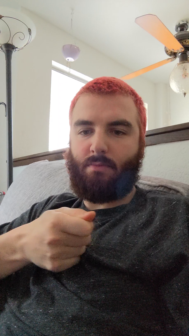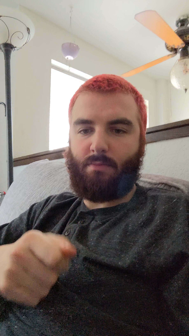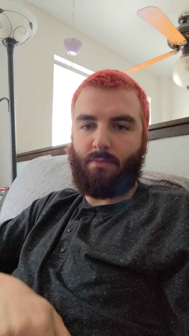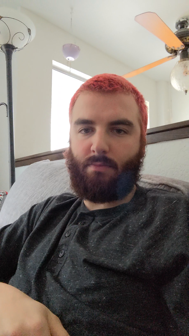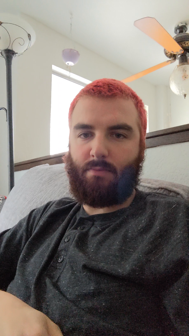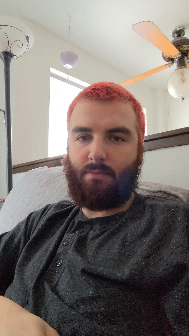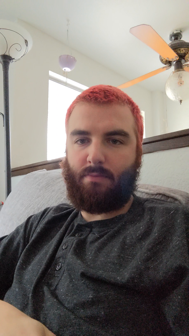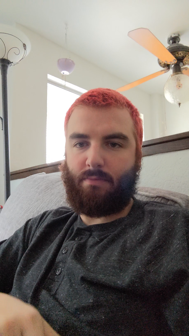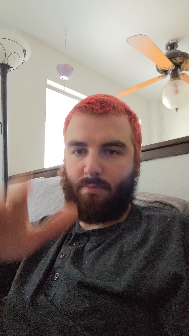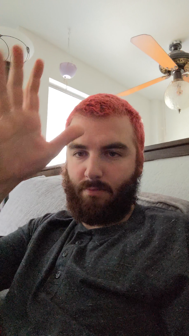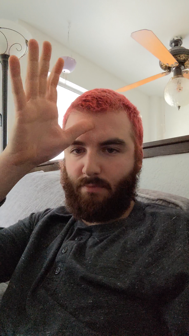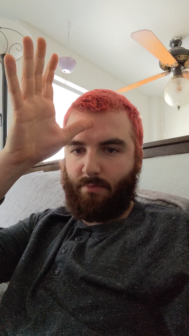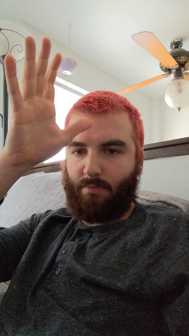daddy